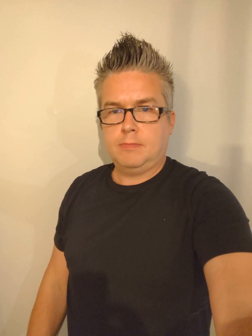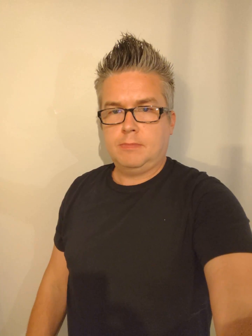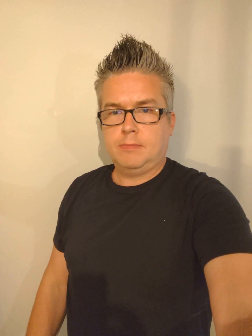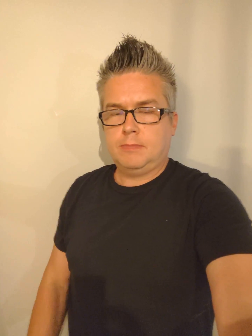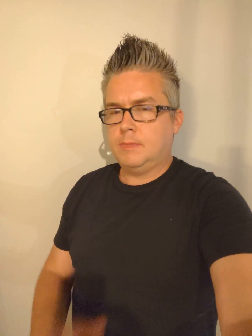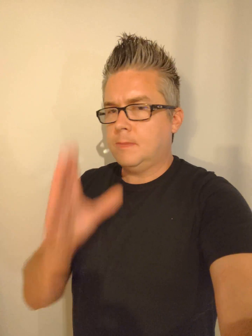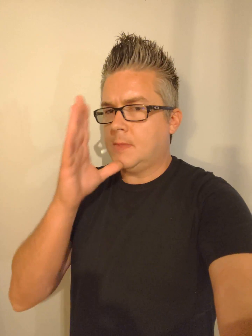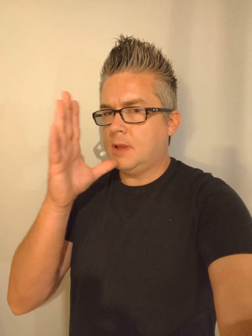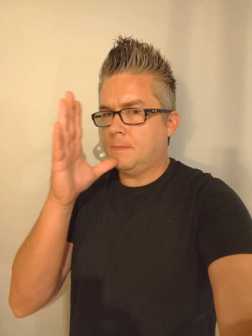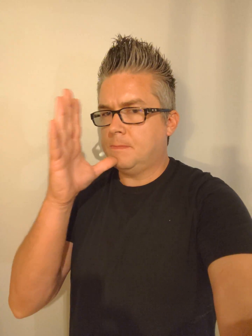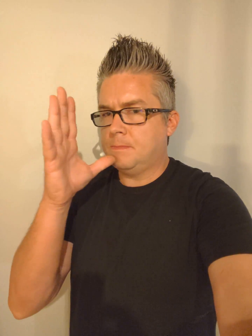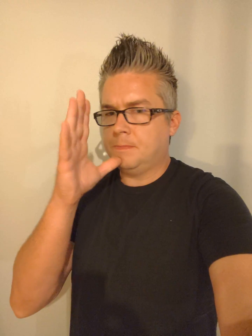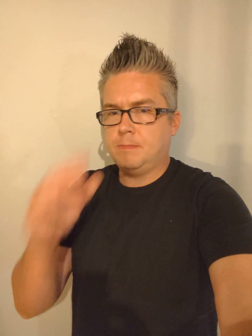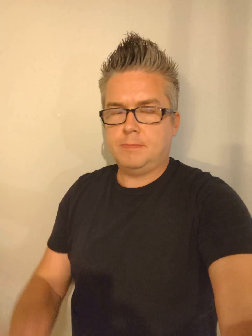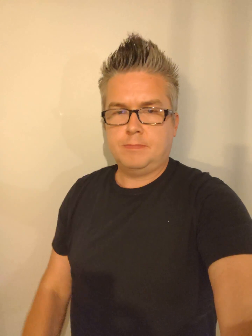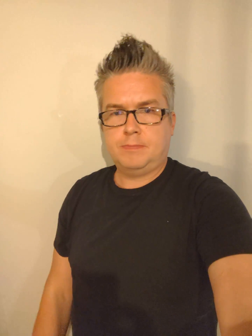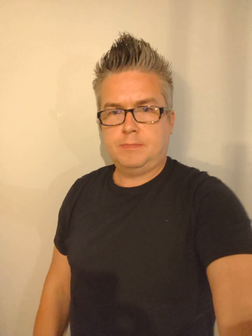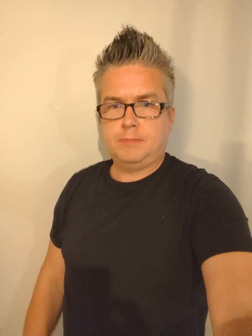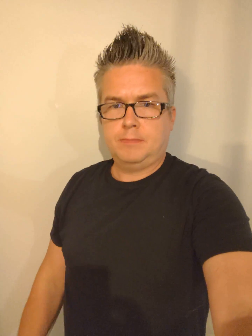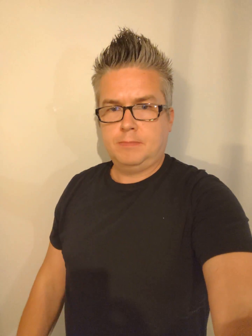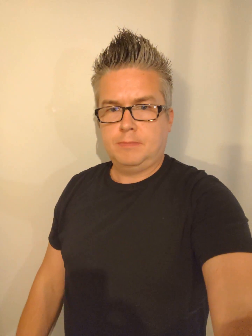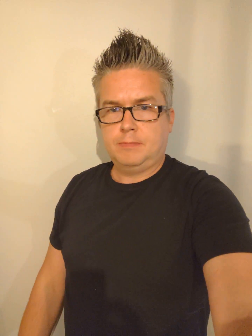mommy